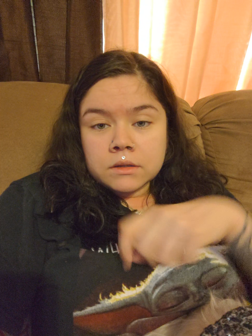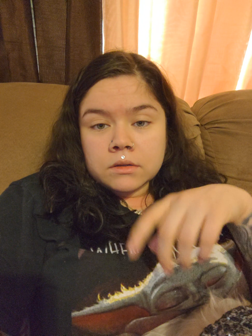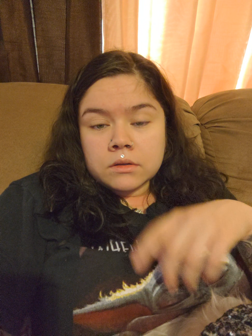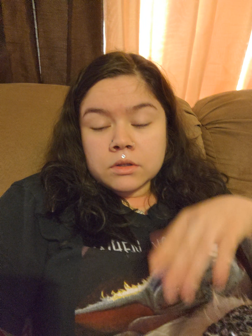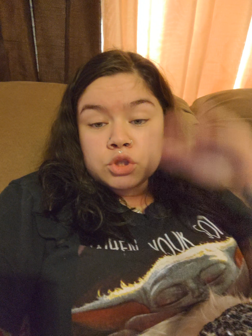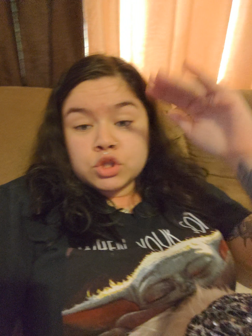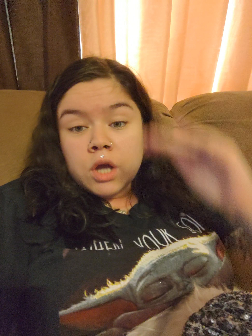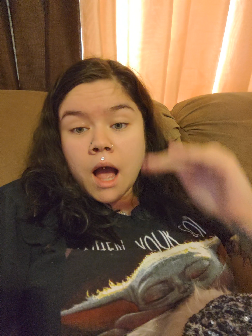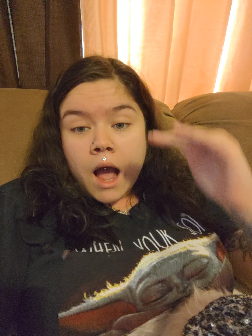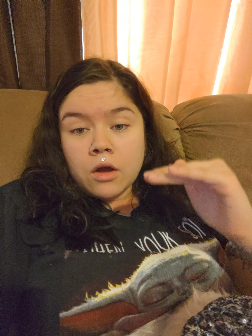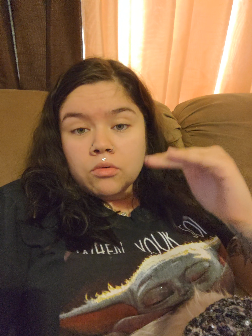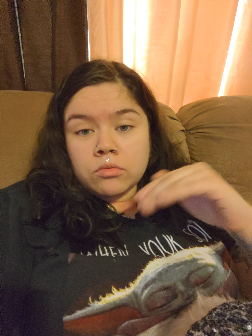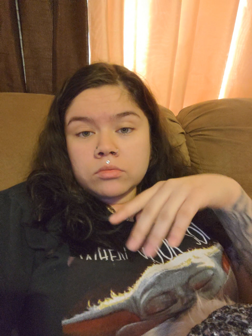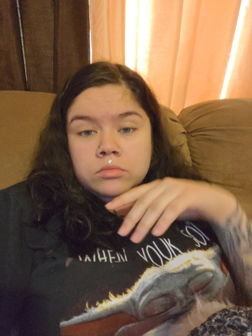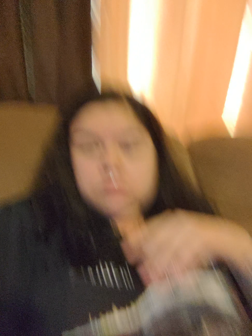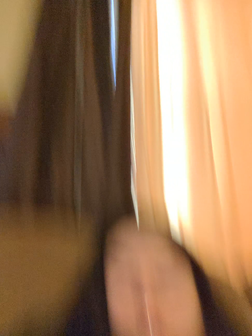child